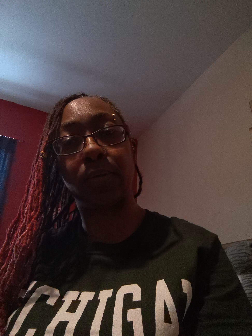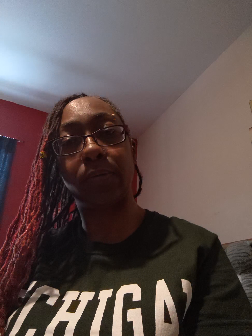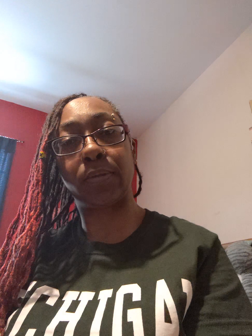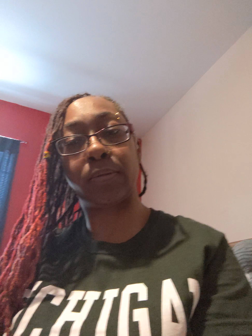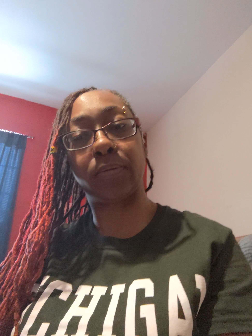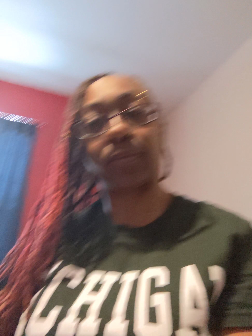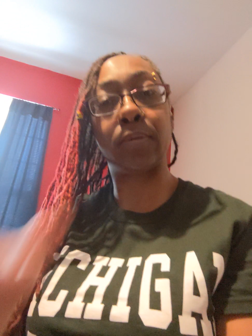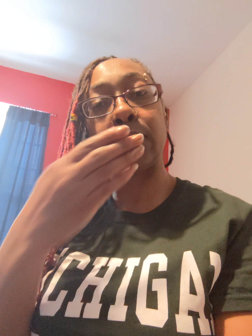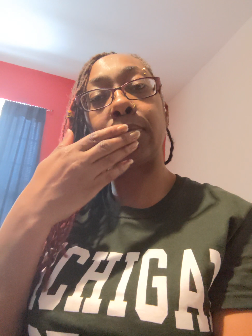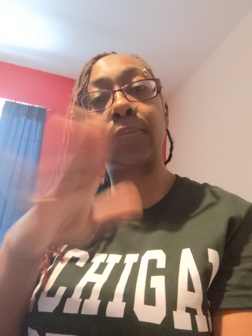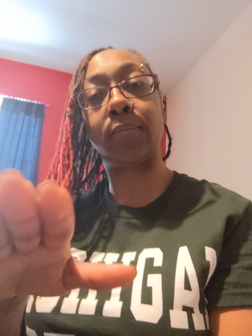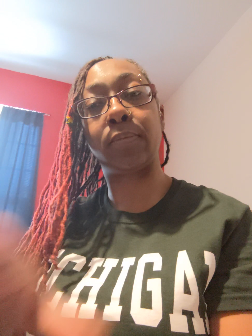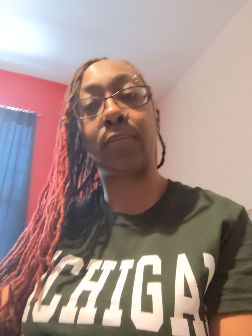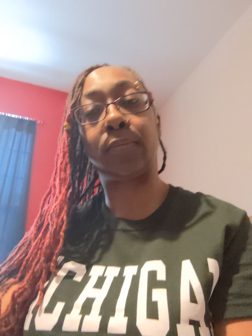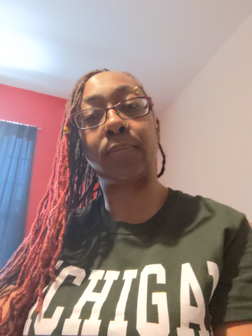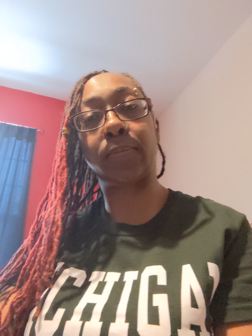bad